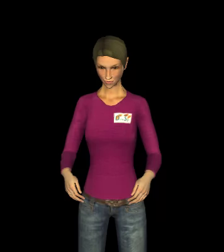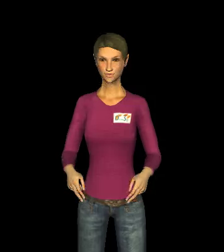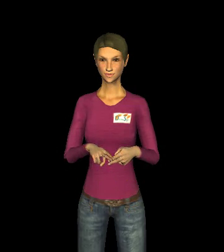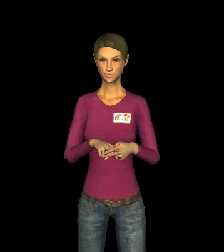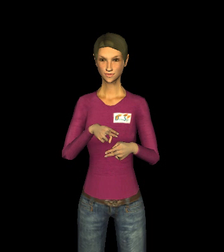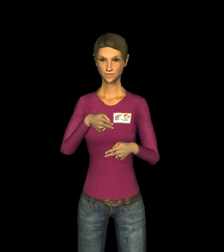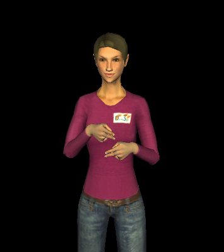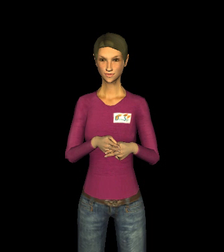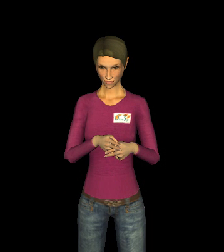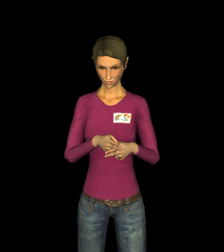اسم